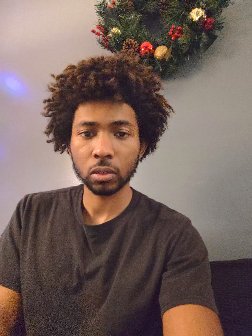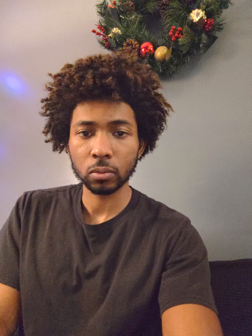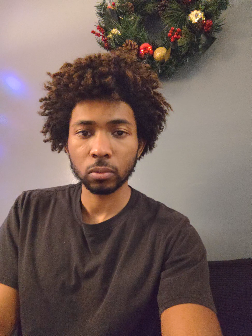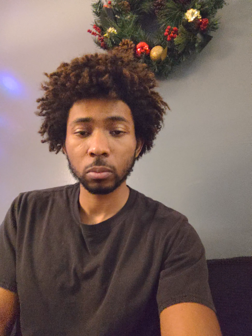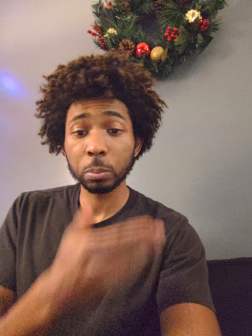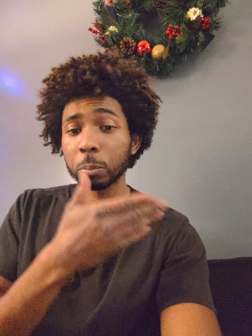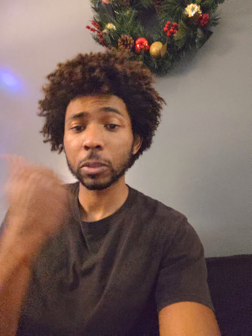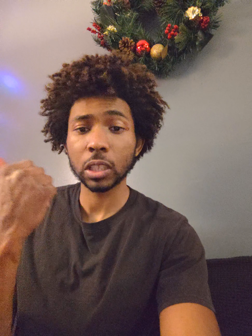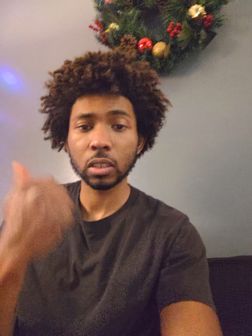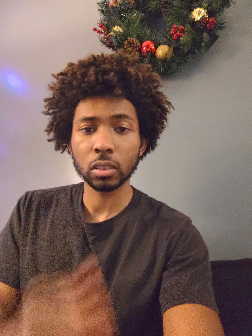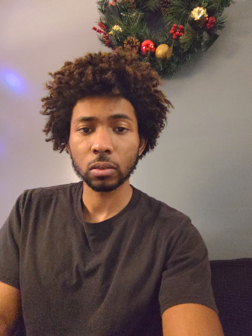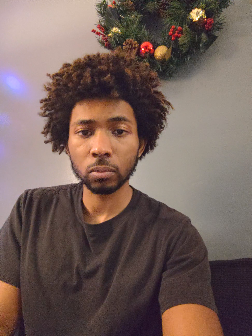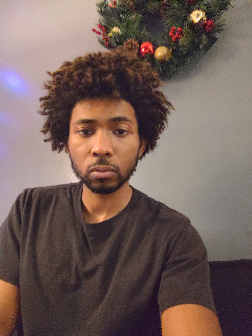better